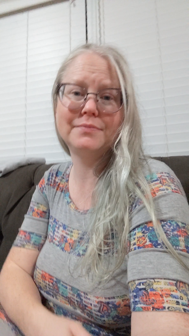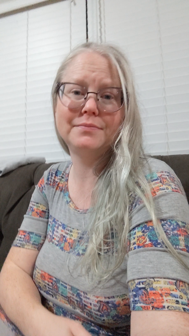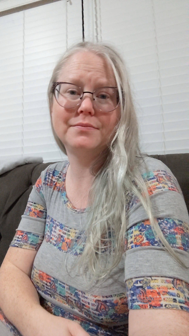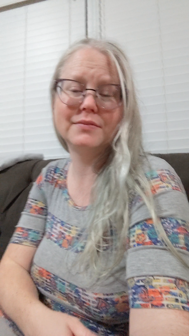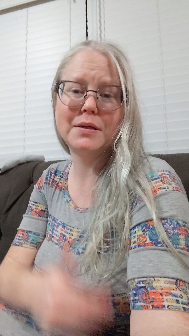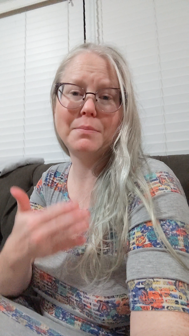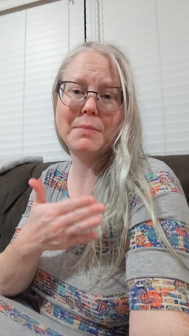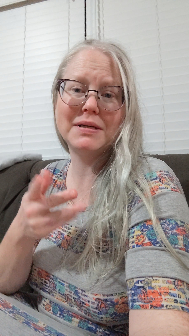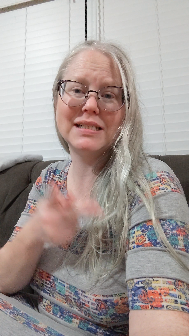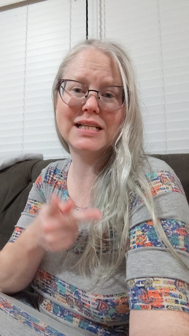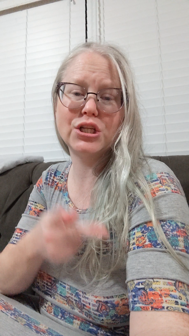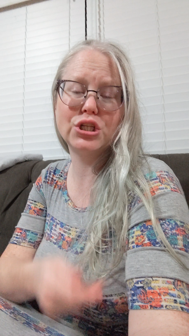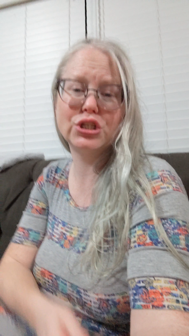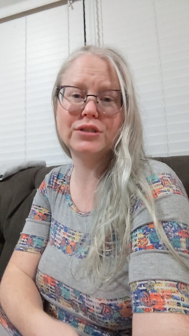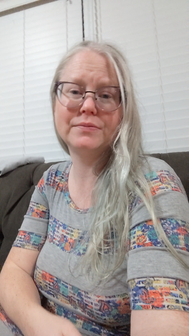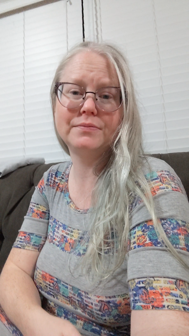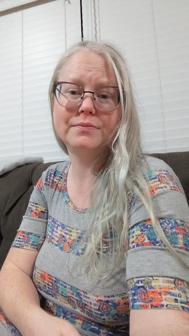babysitter